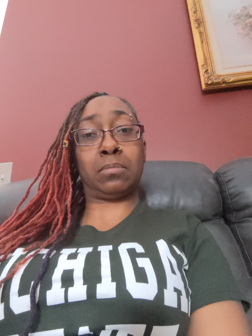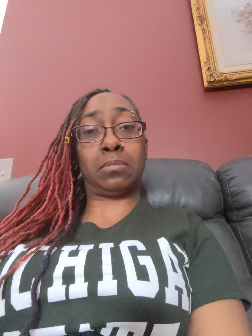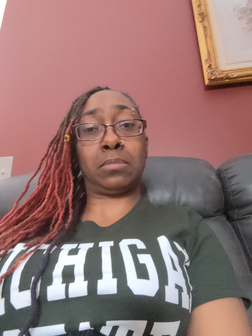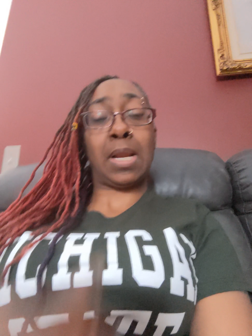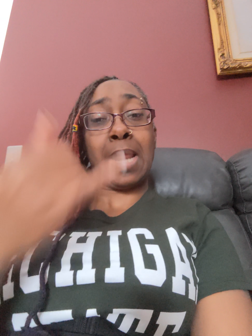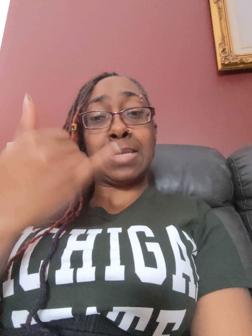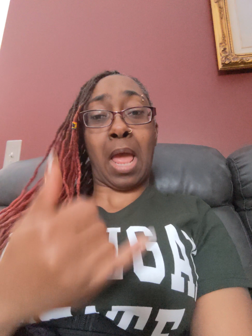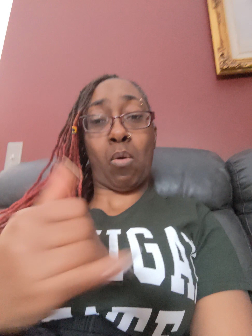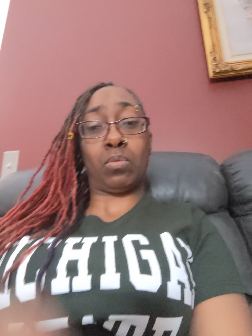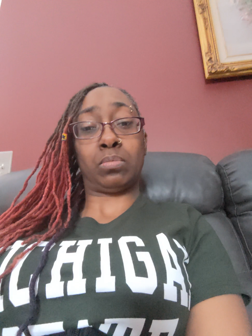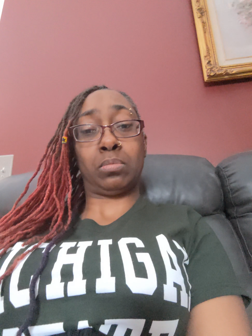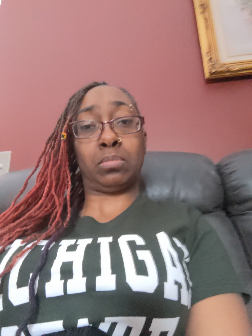now